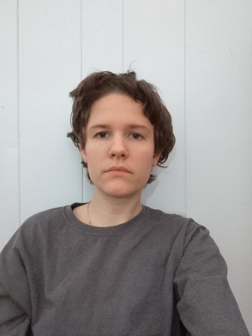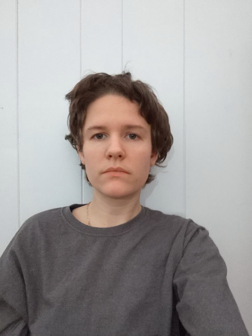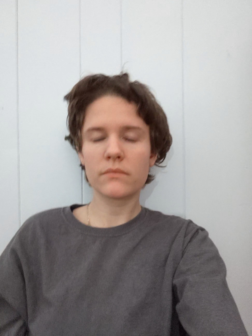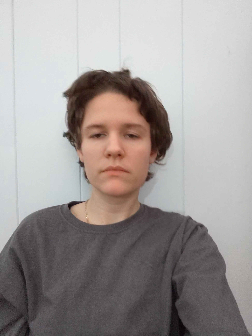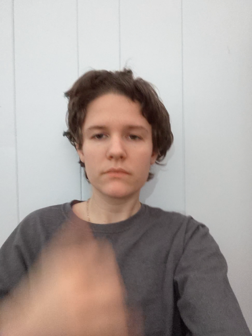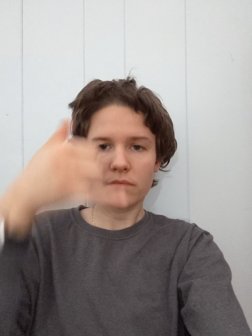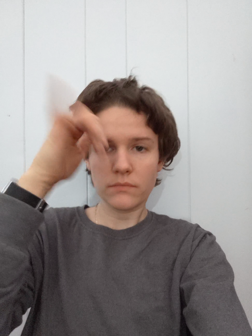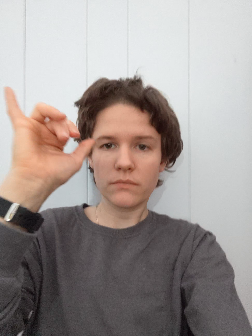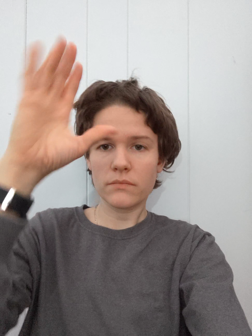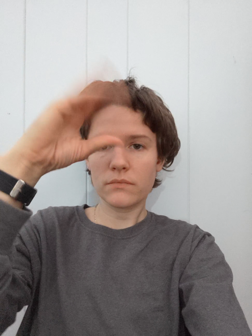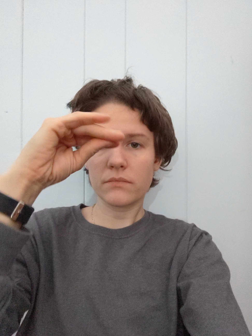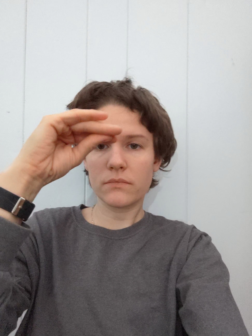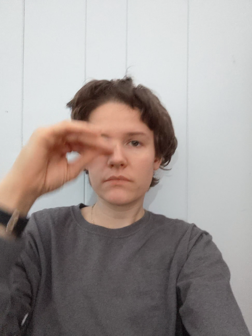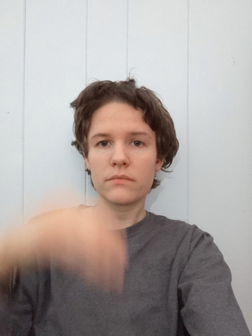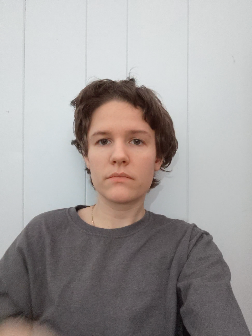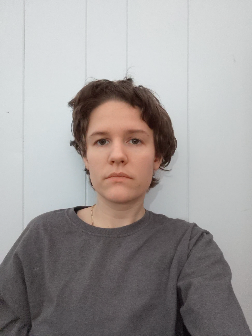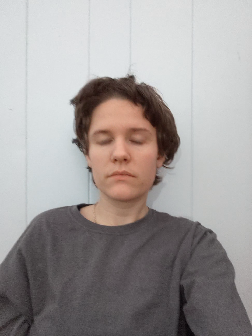cowboy